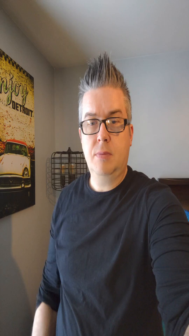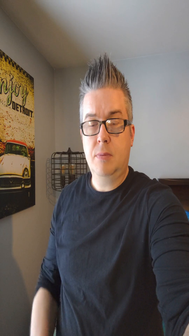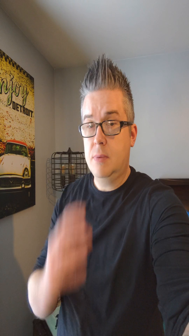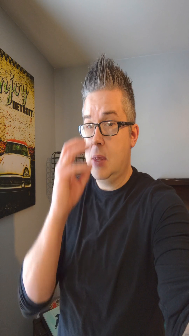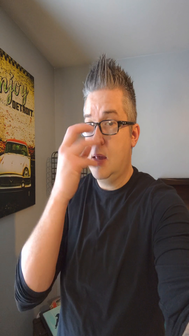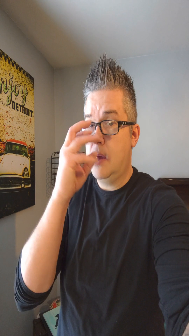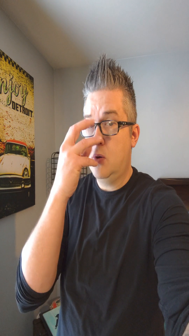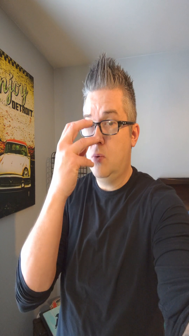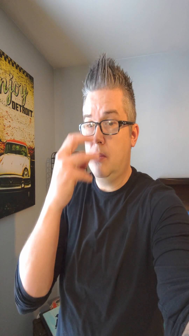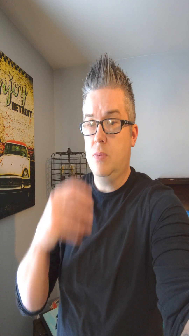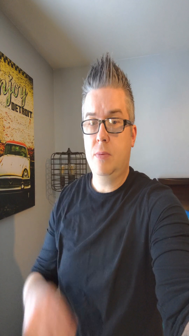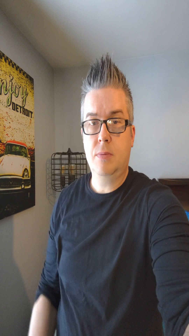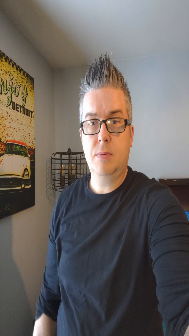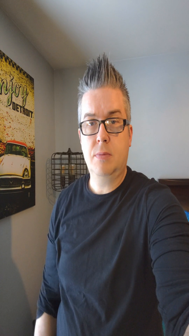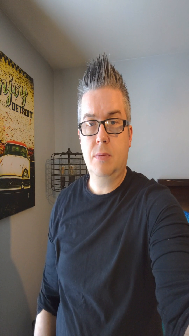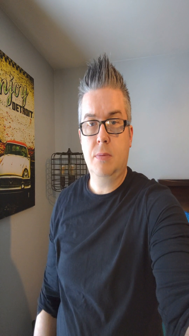clown